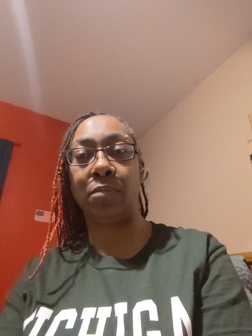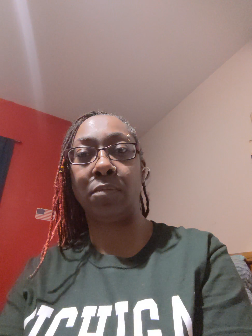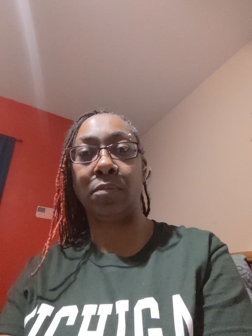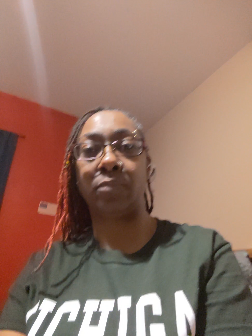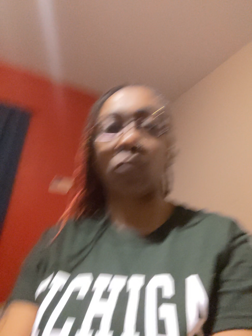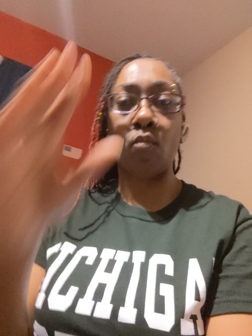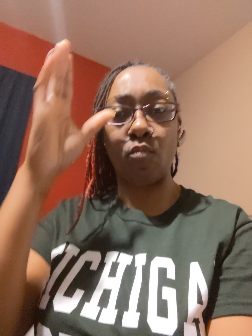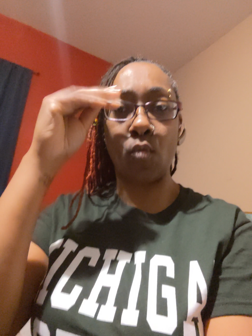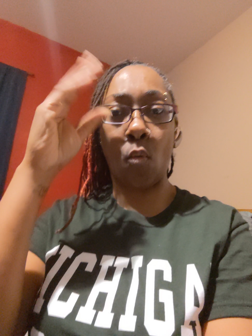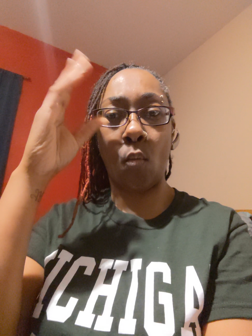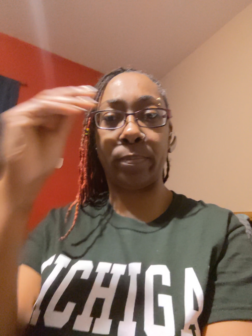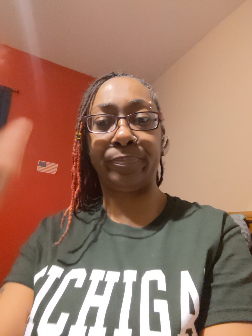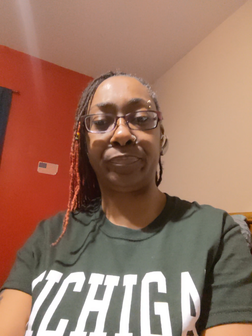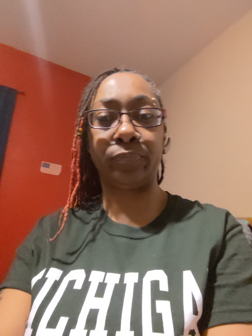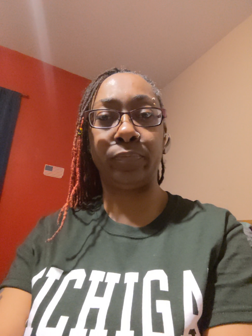boy